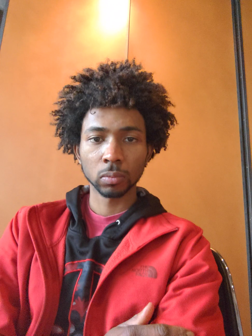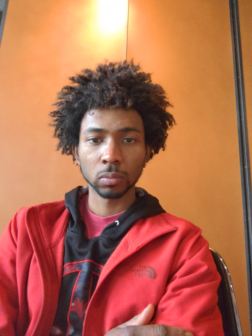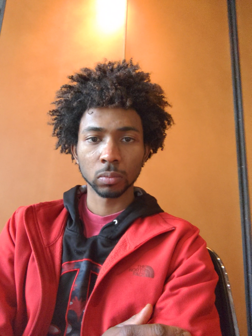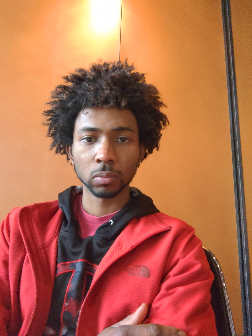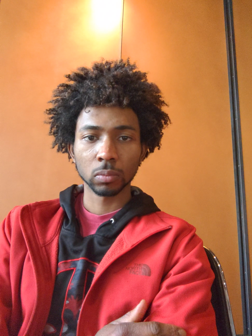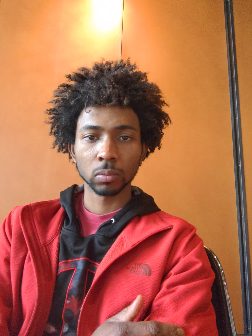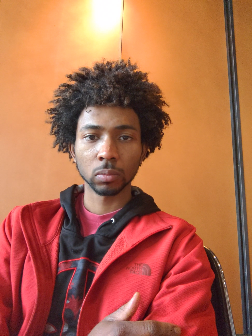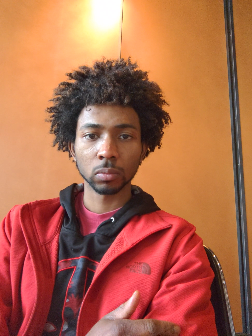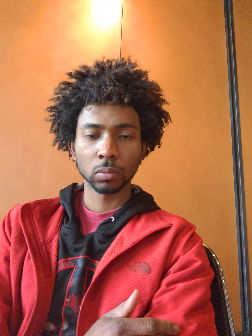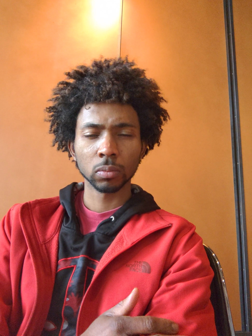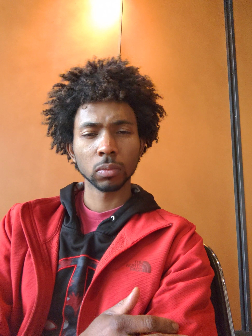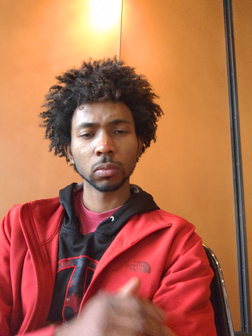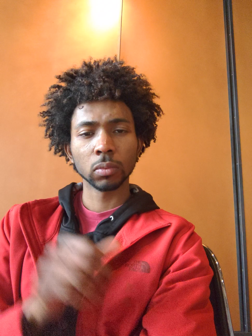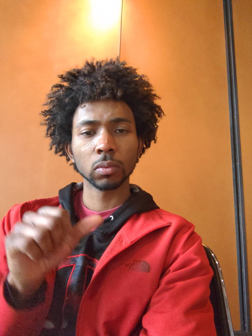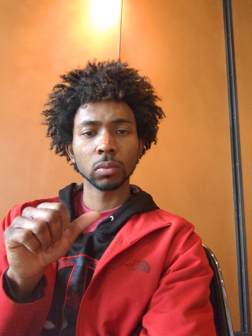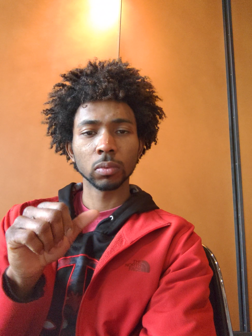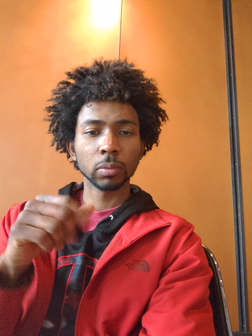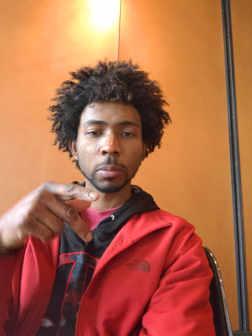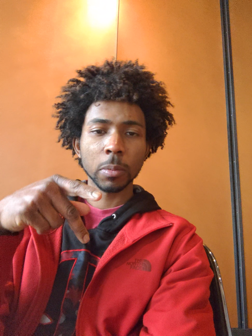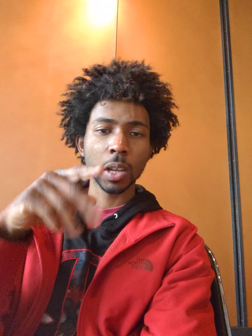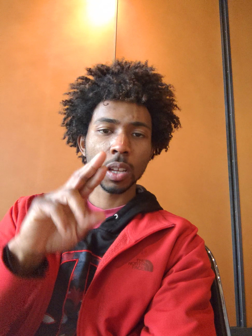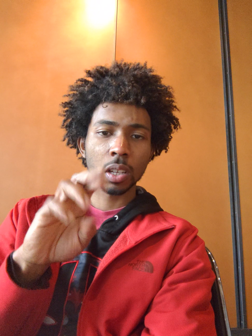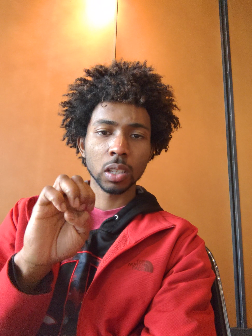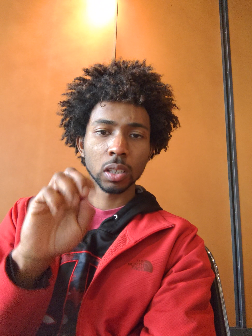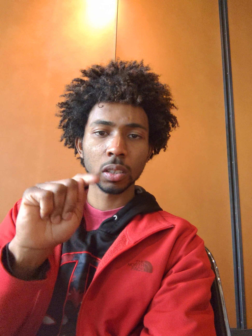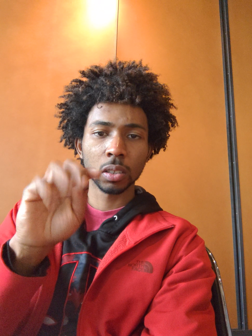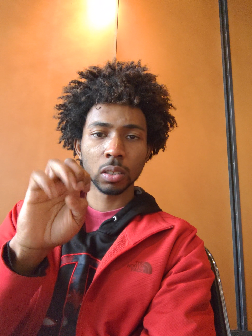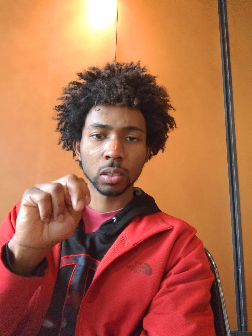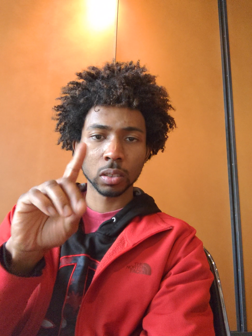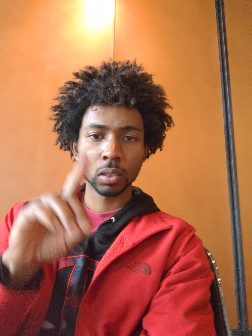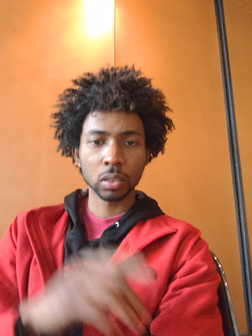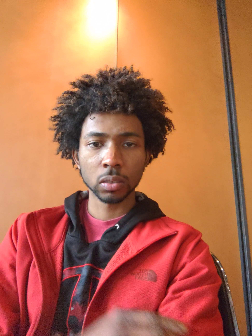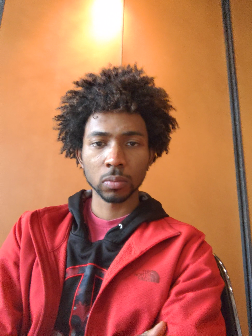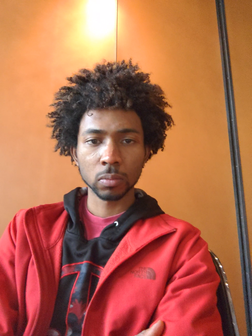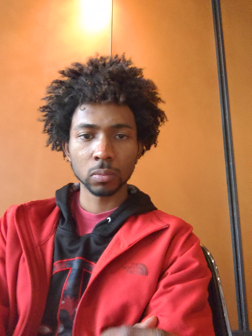pretend